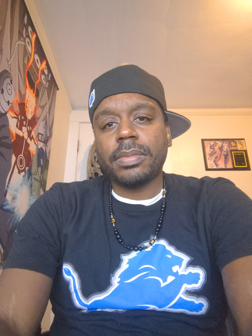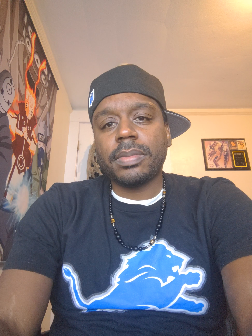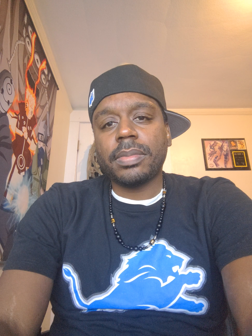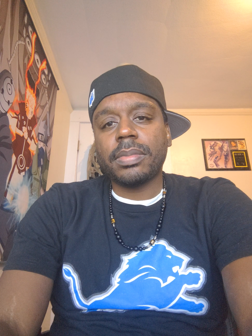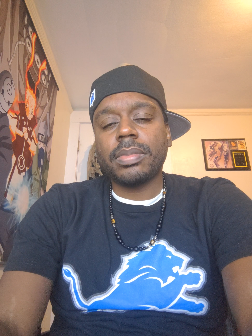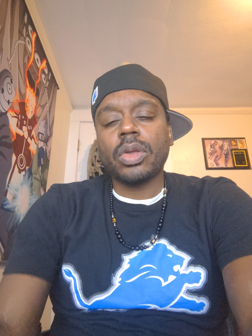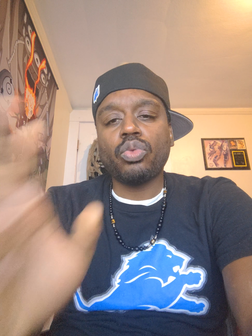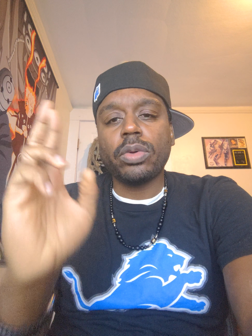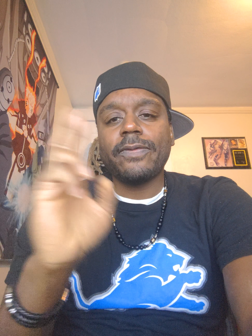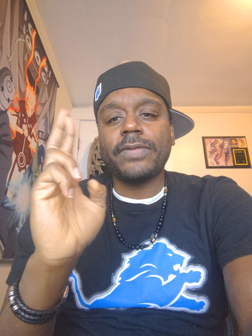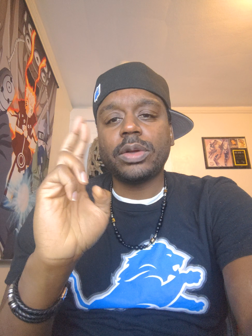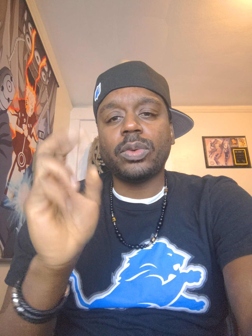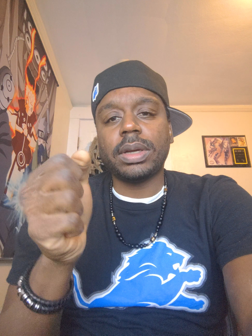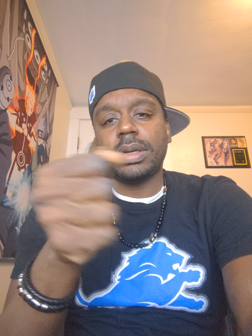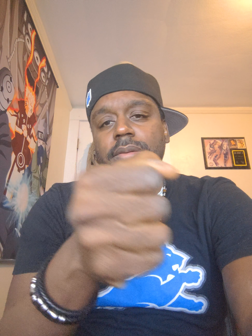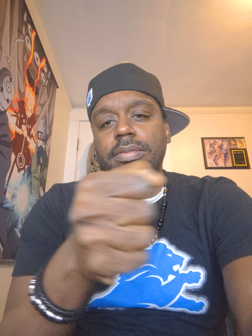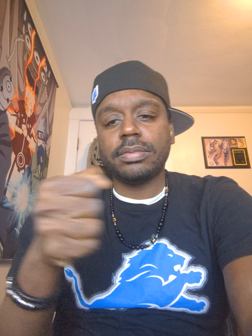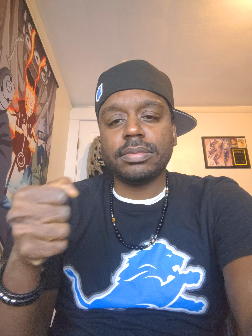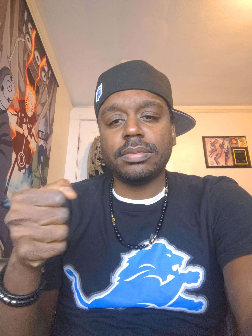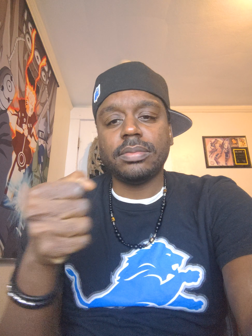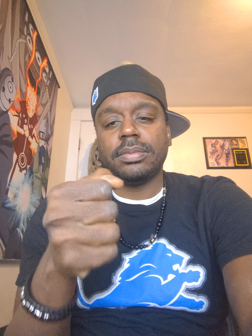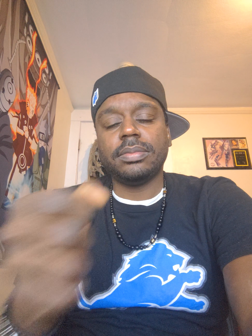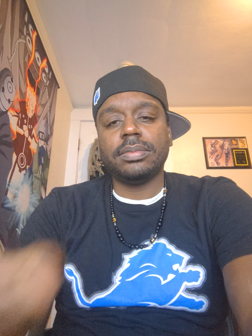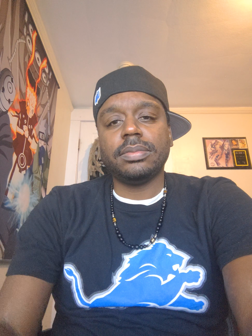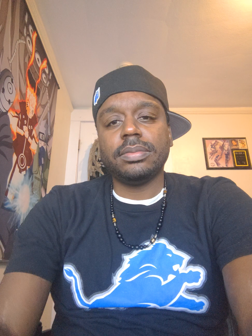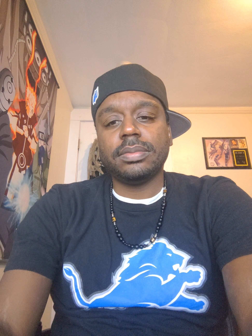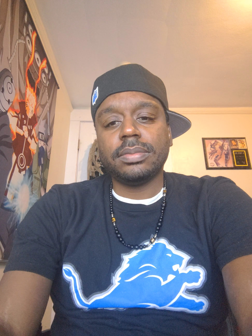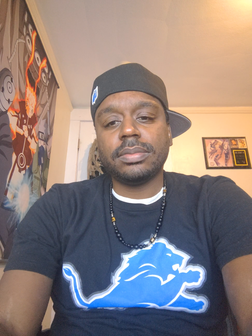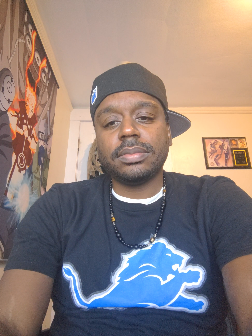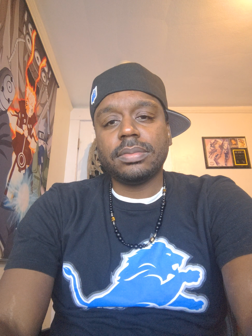refrigerator